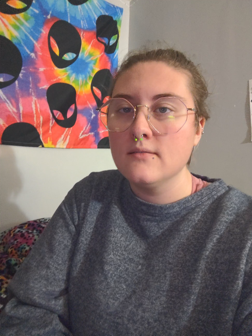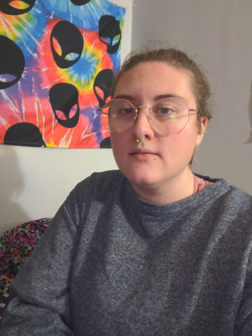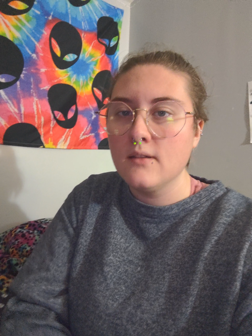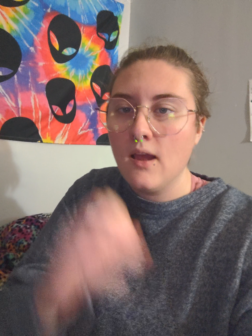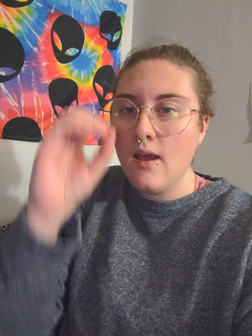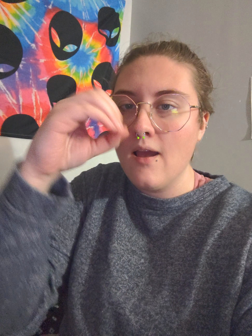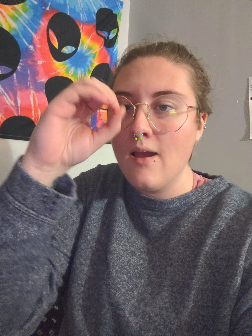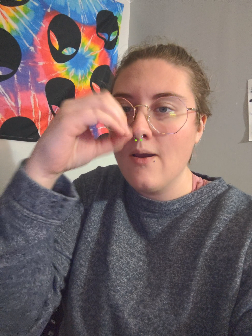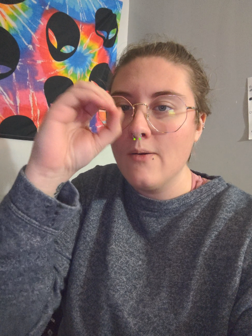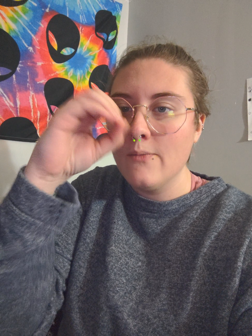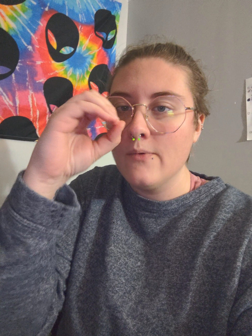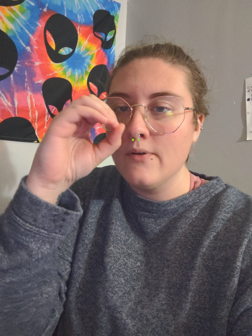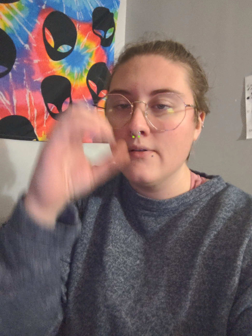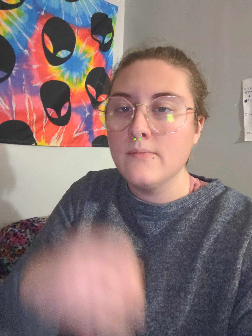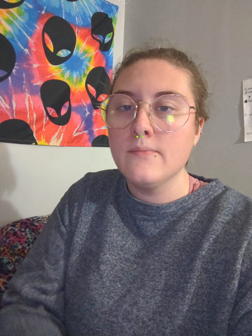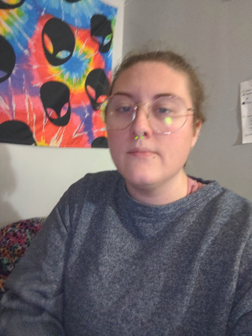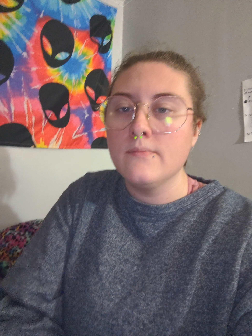owl